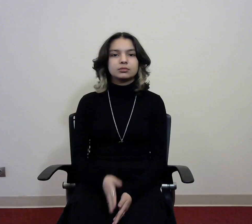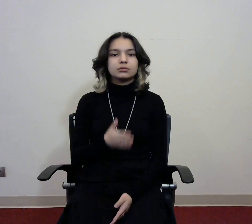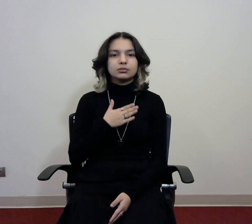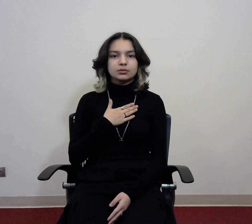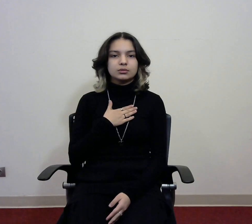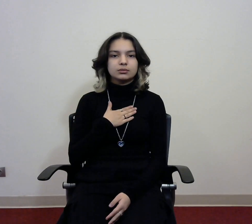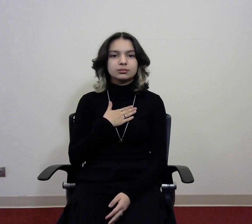mən